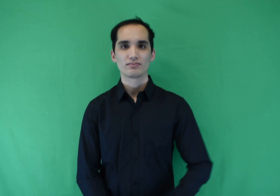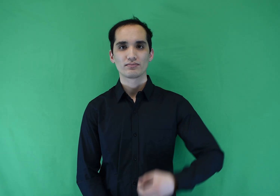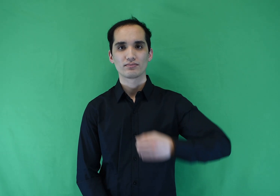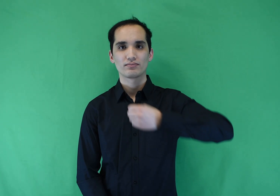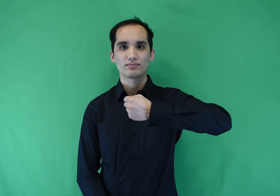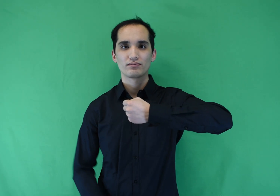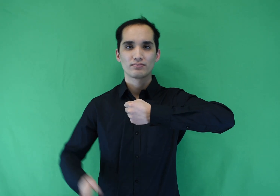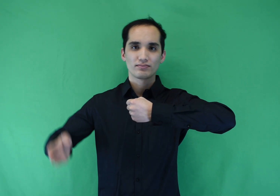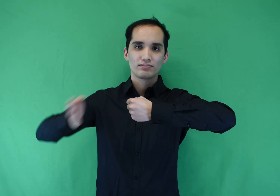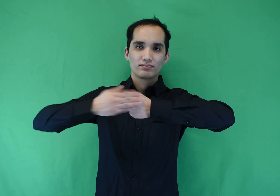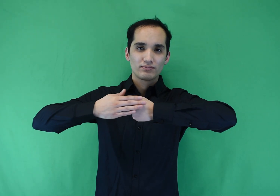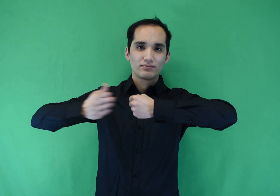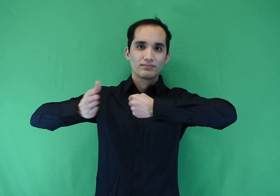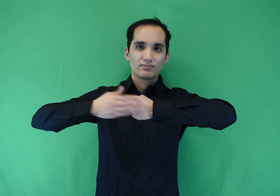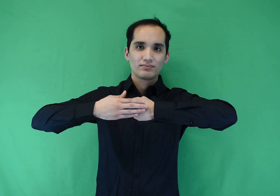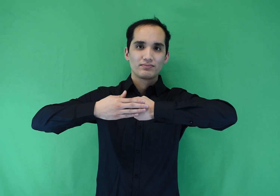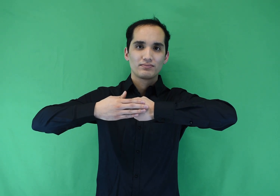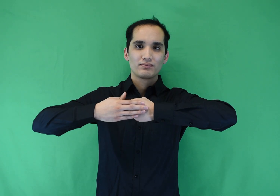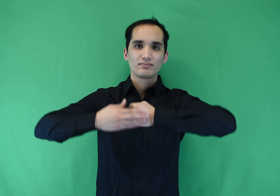próximo